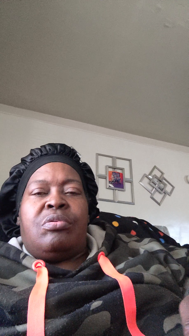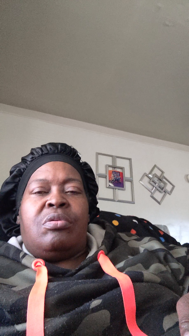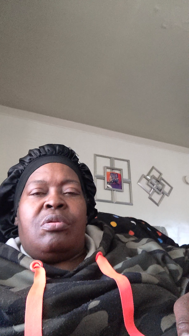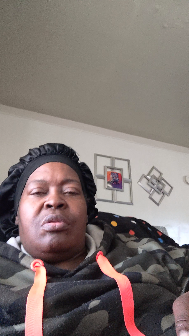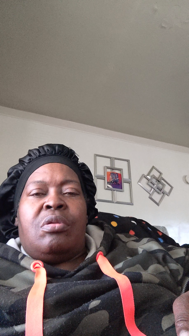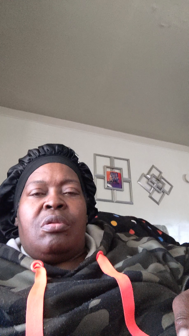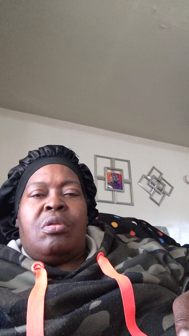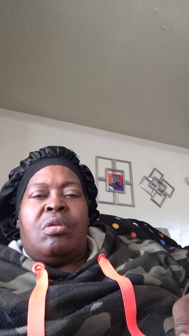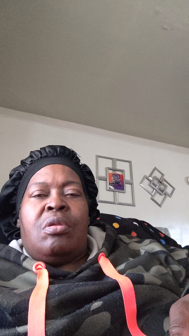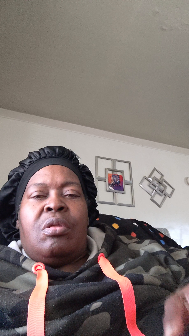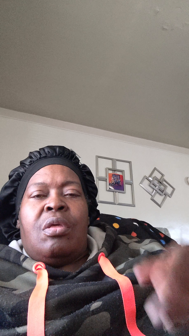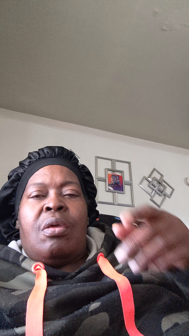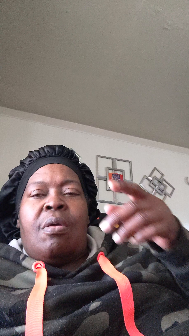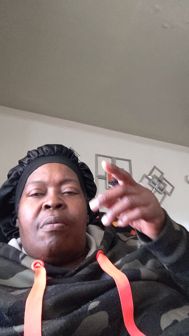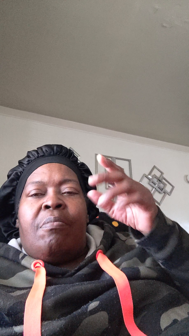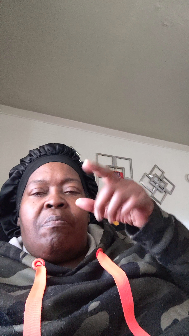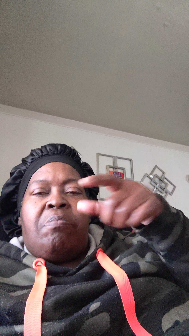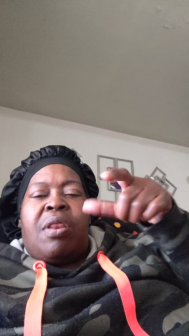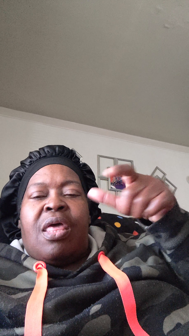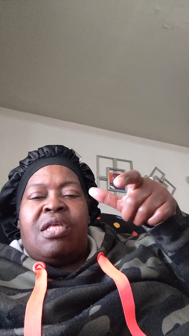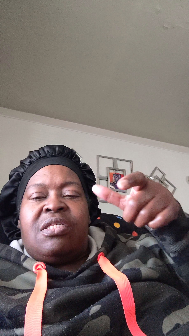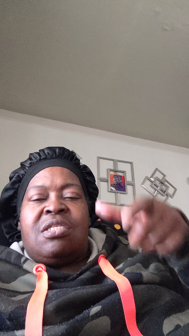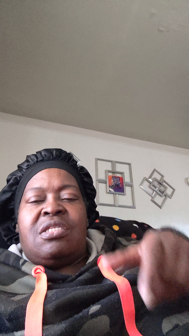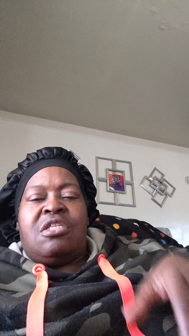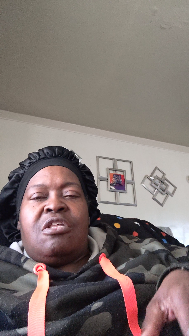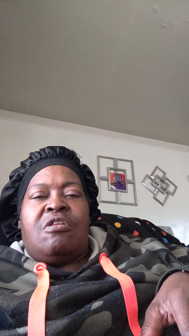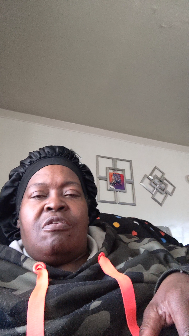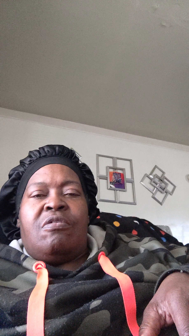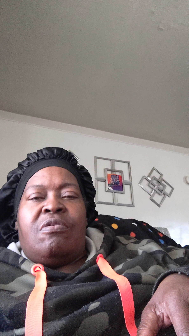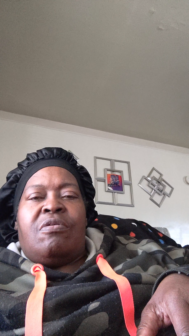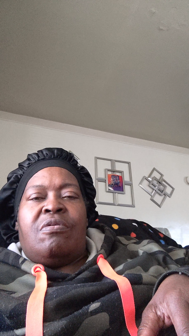plate